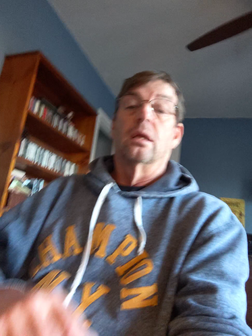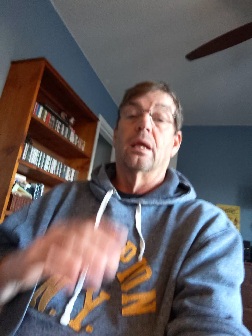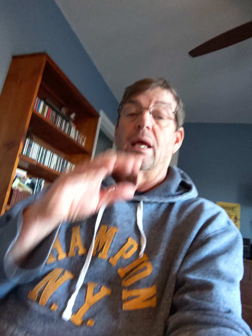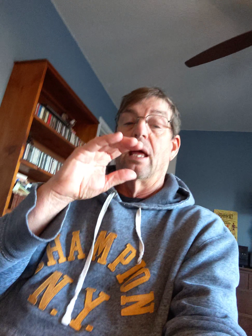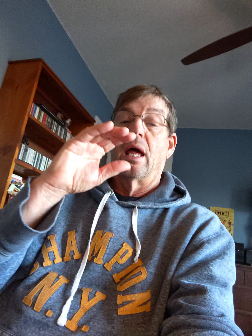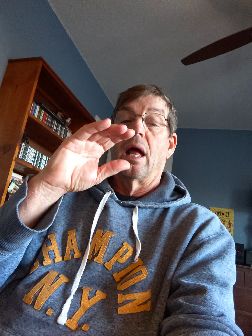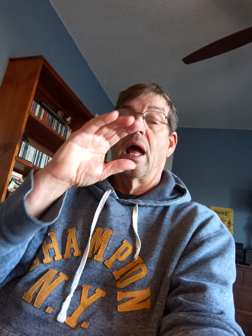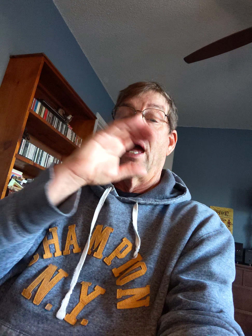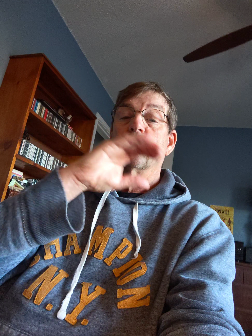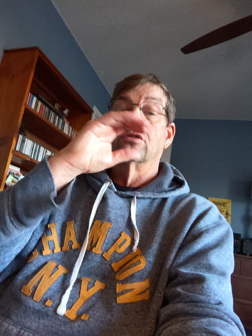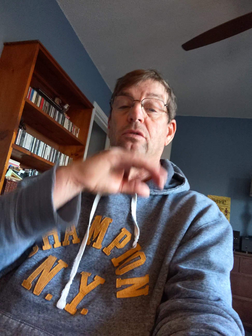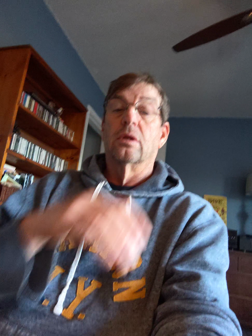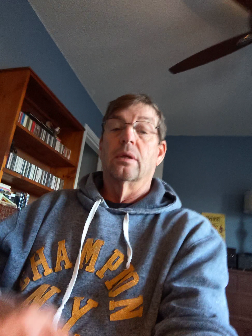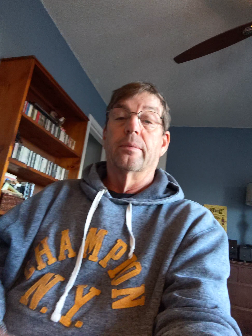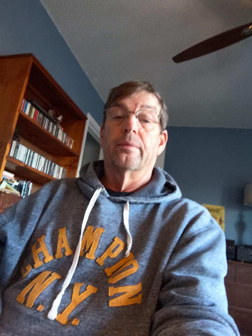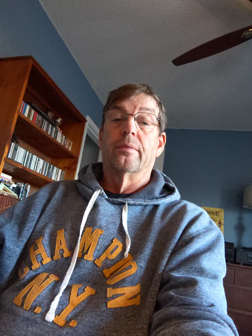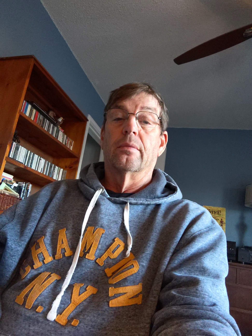ice cream